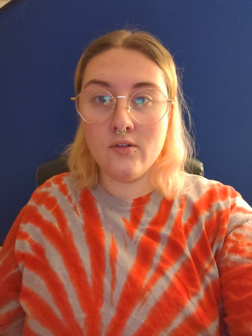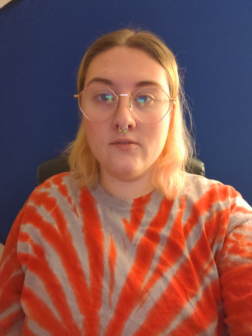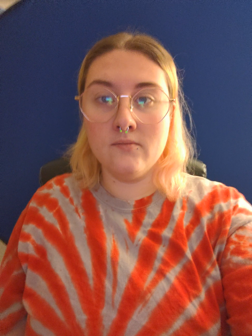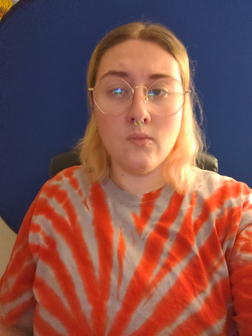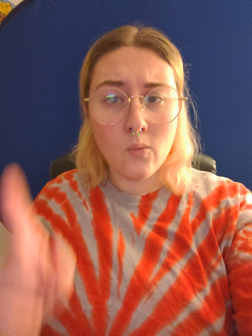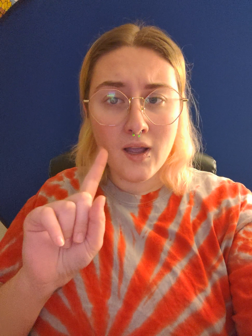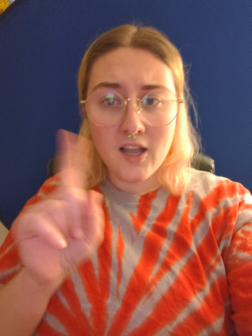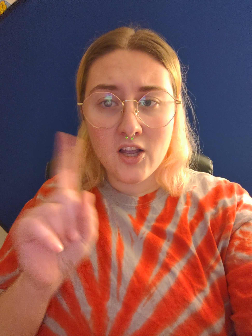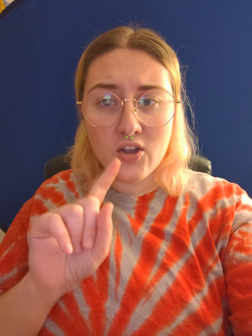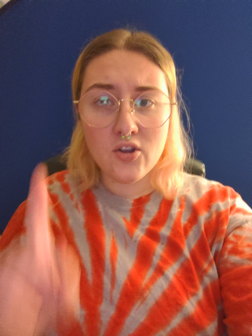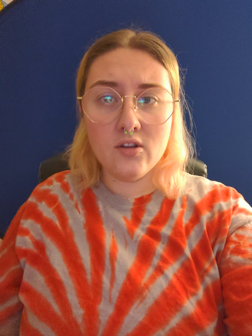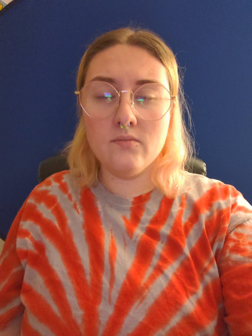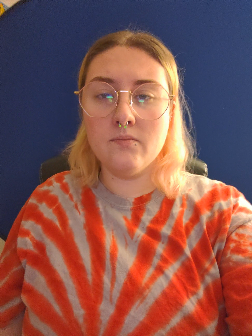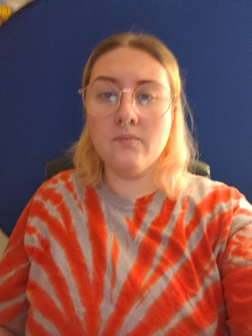where